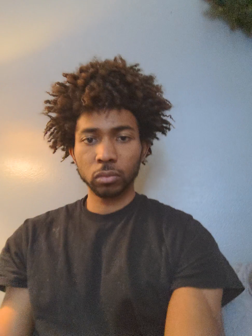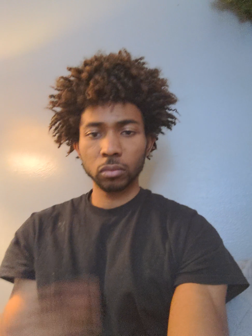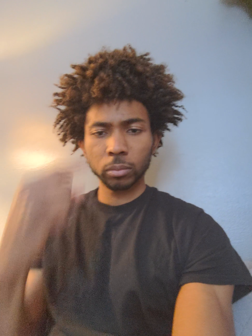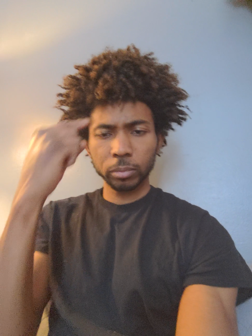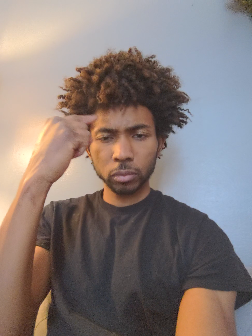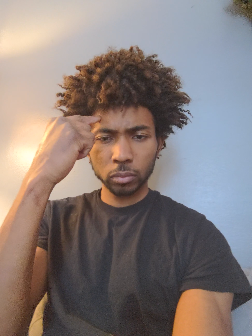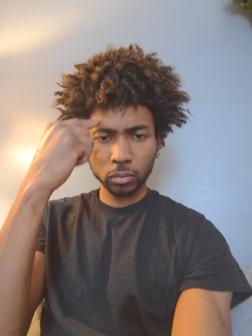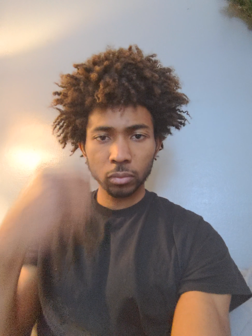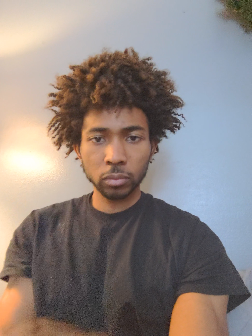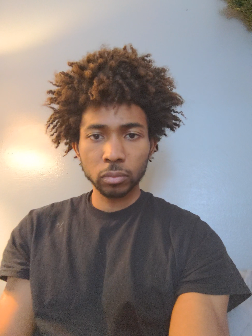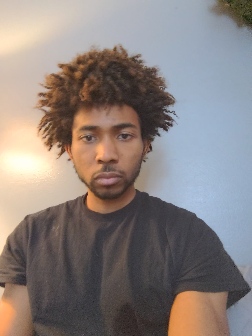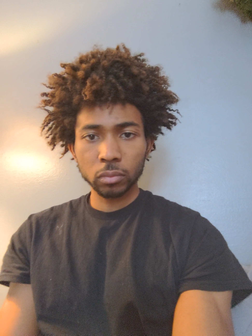think